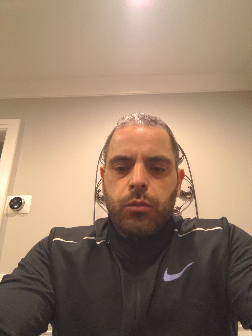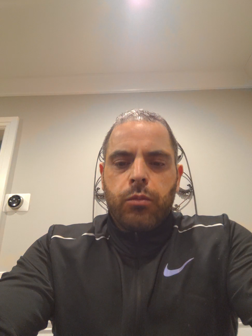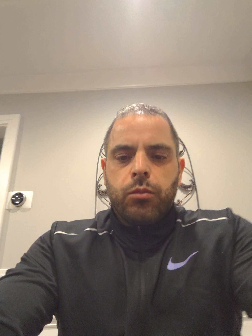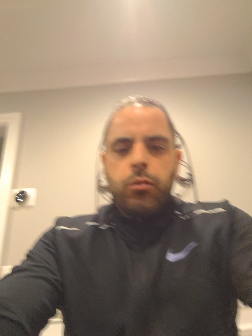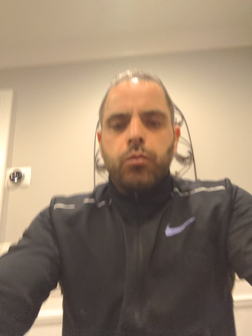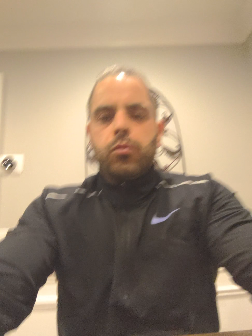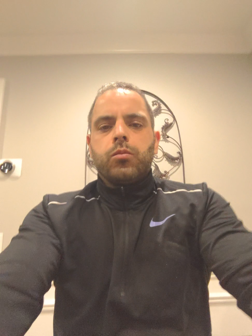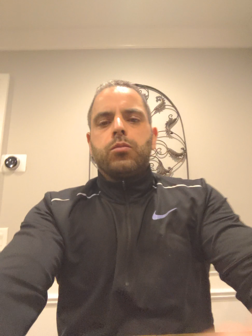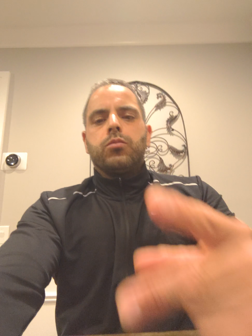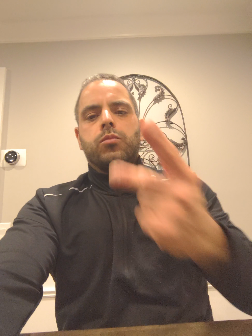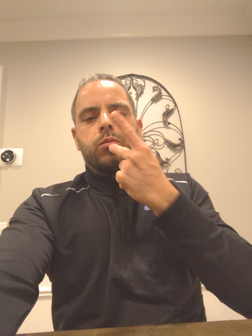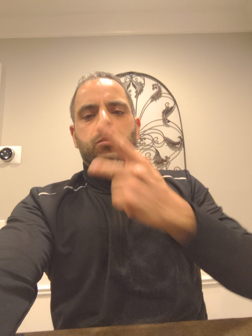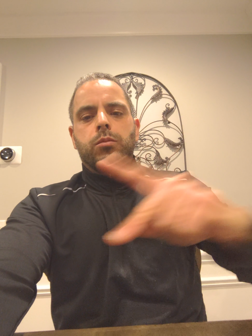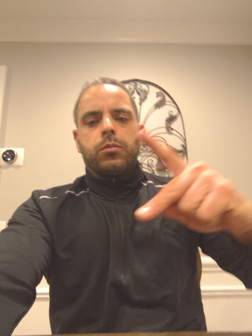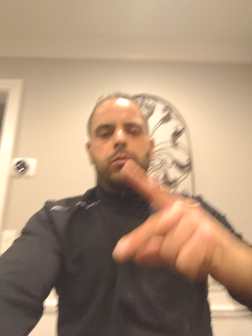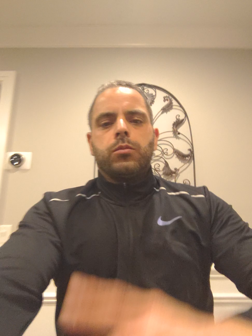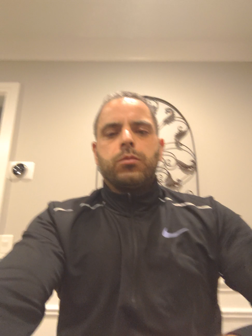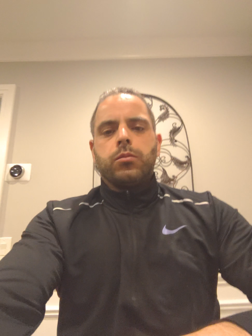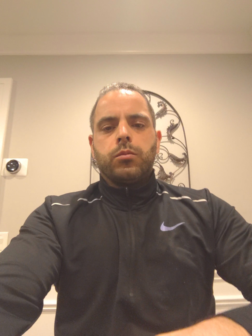pen